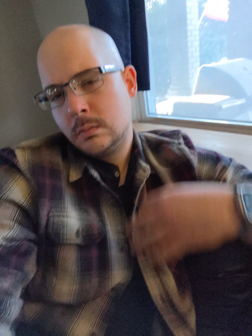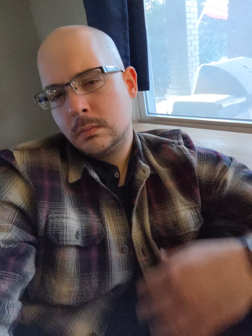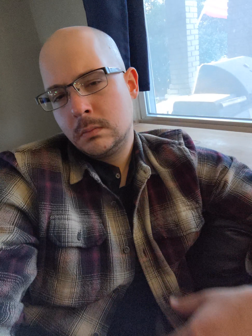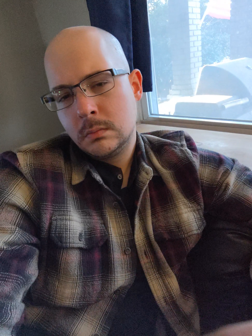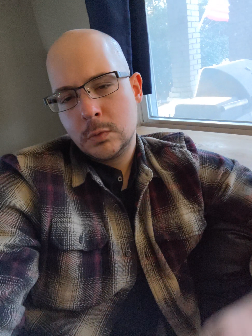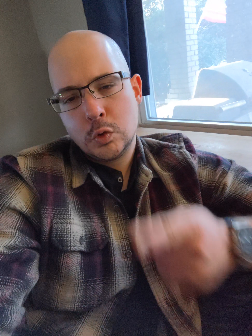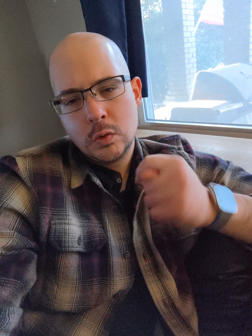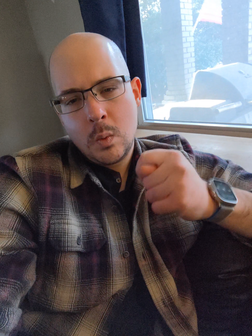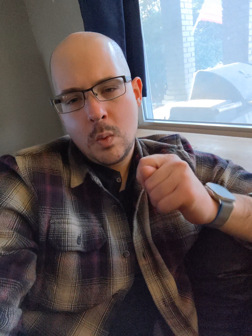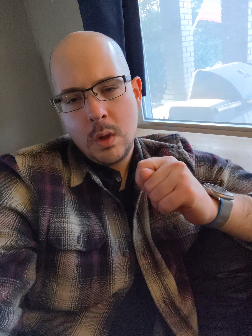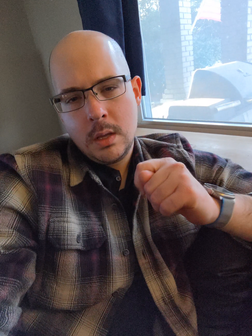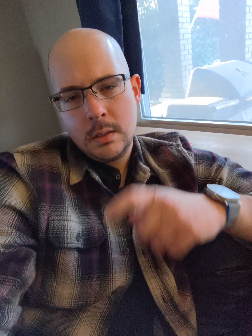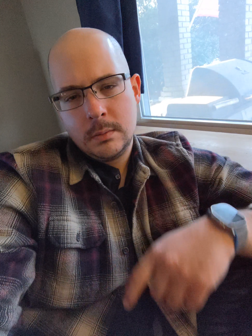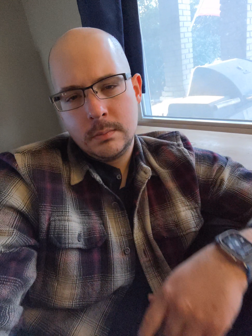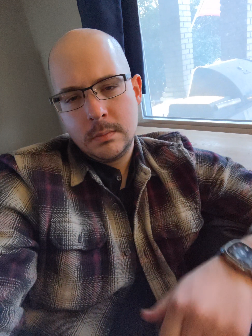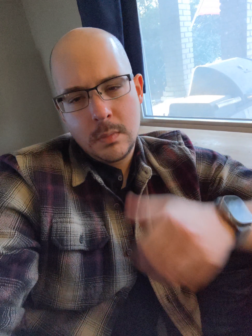toy